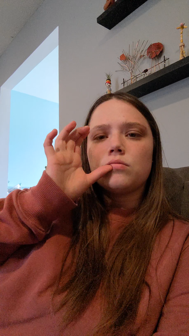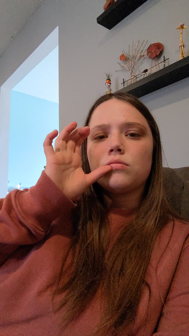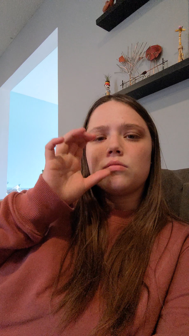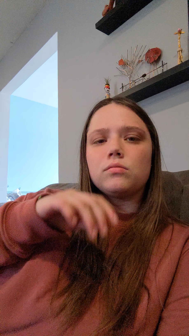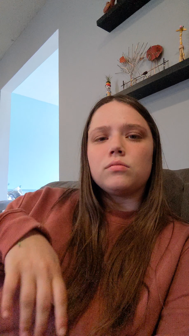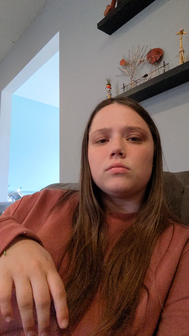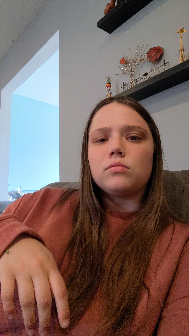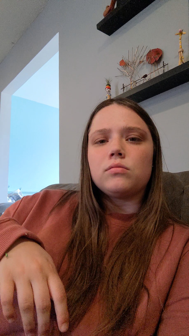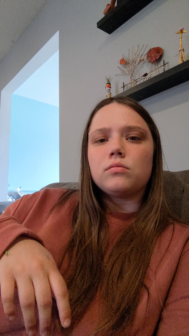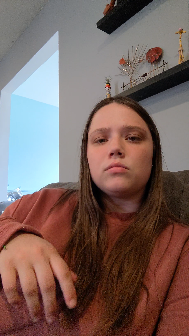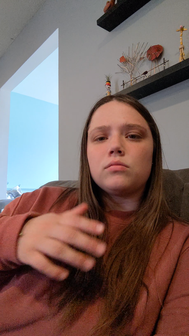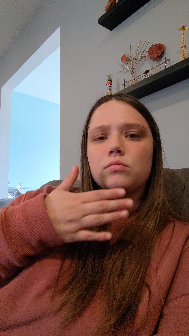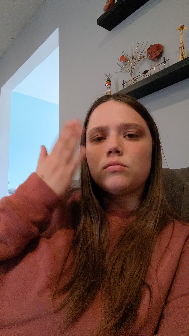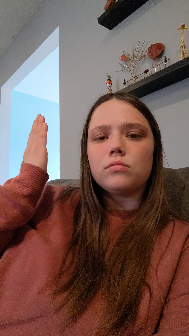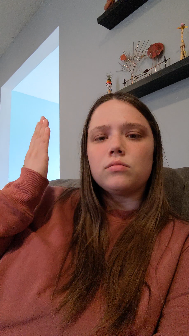all gone